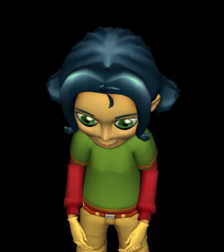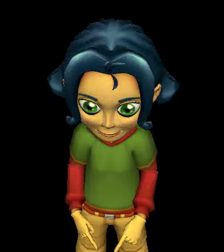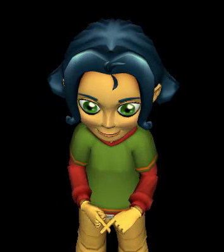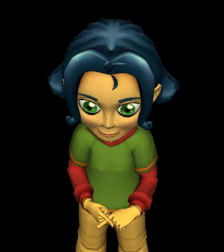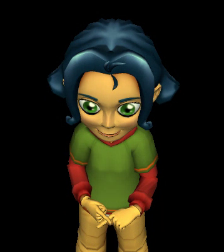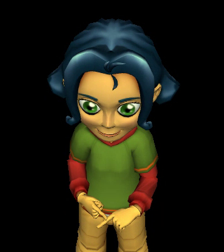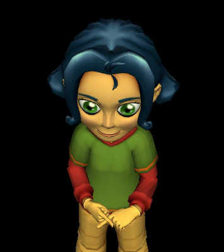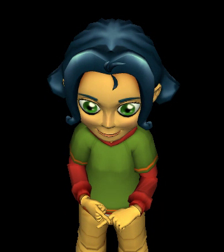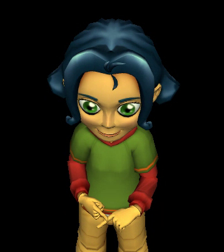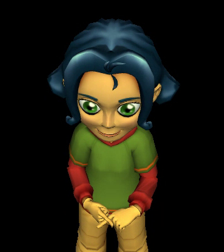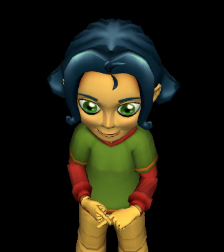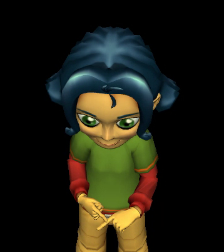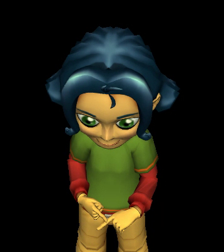سكاكين